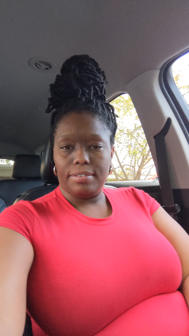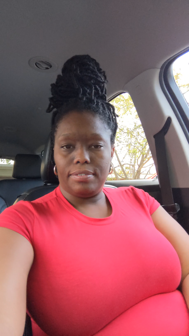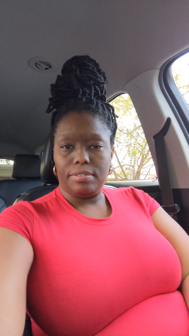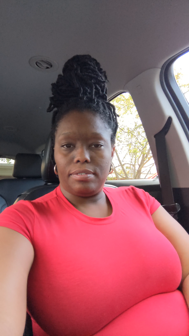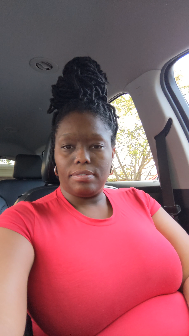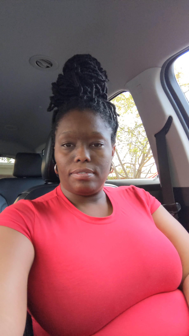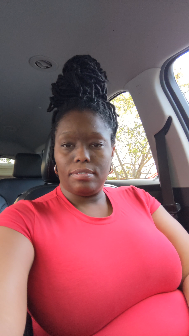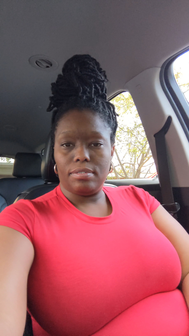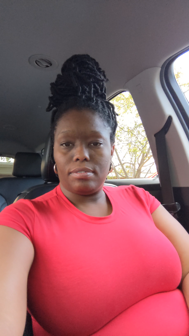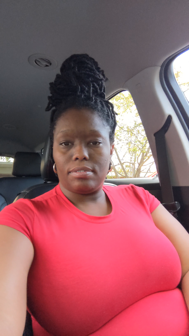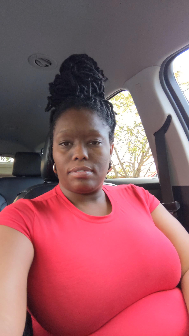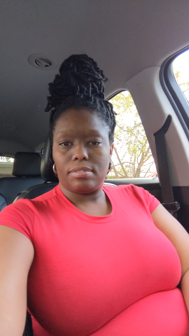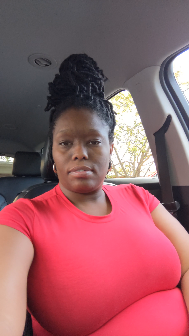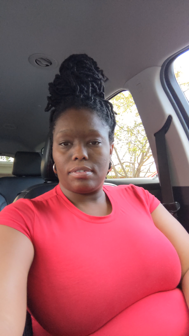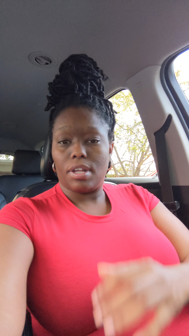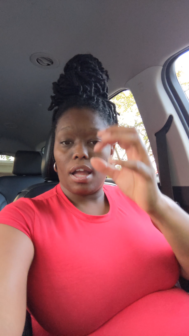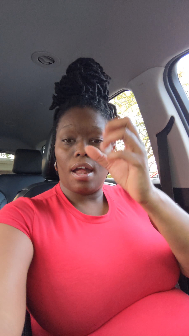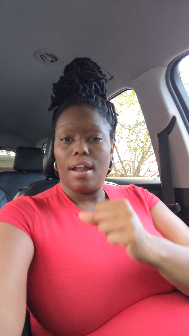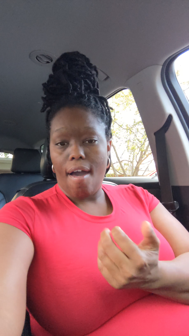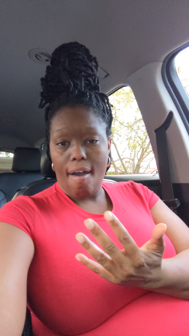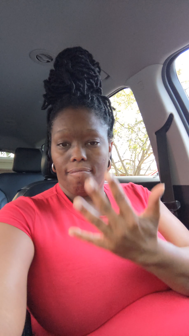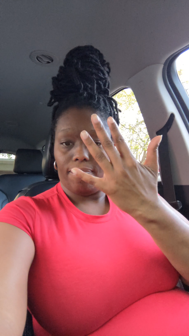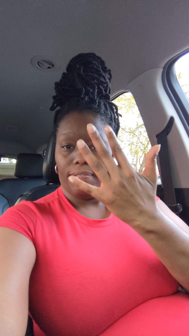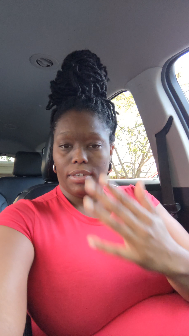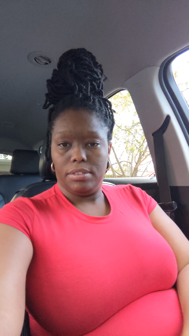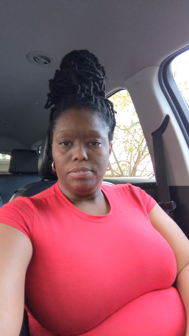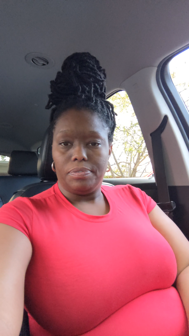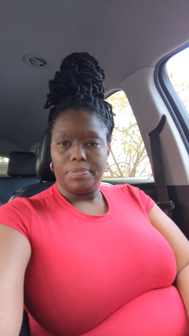gloves